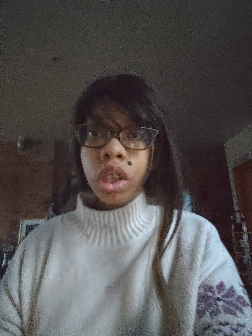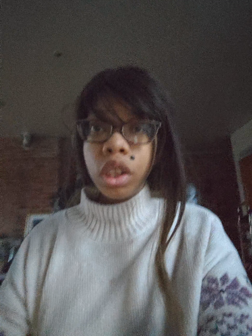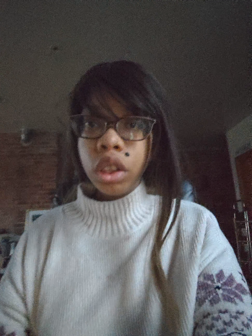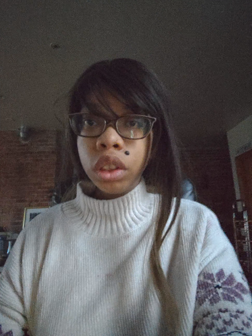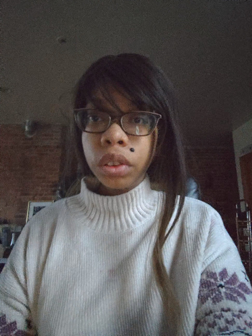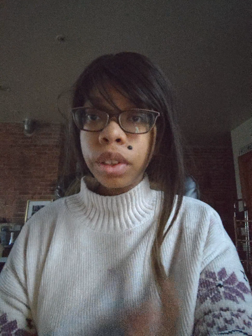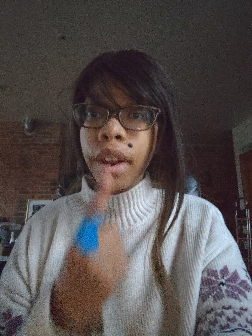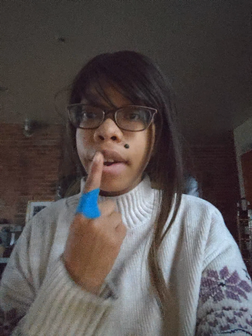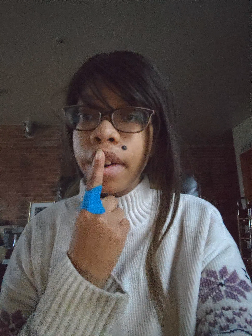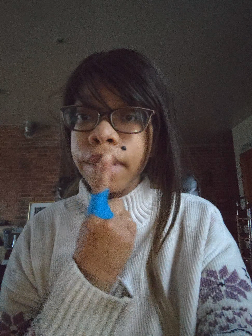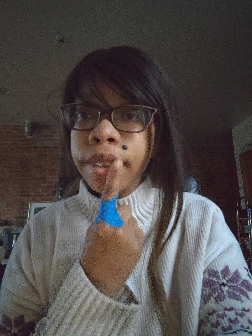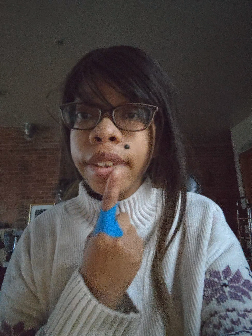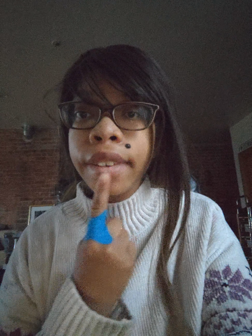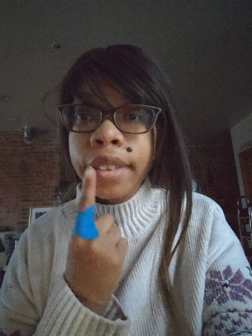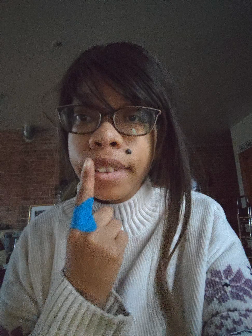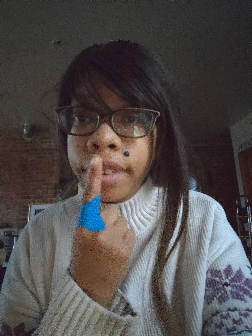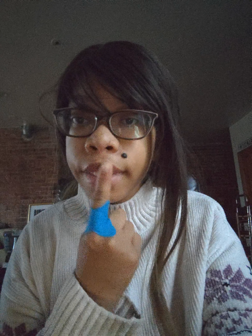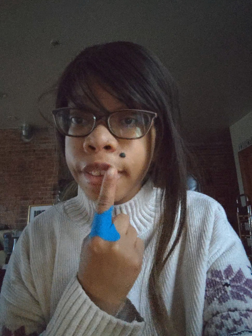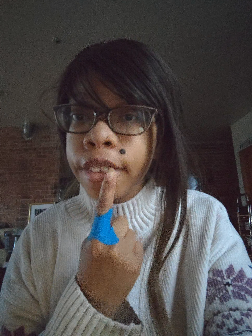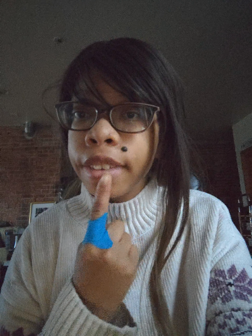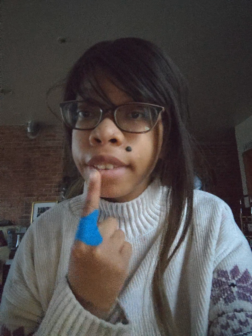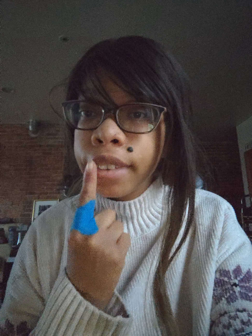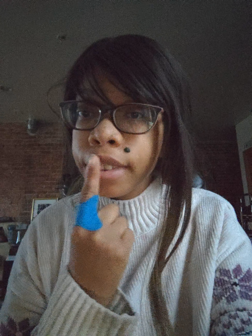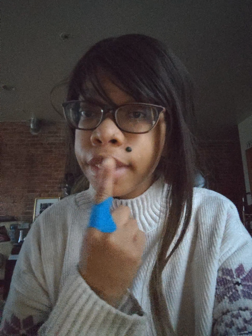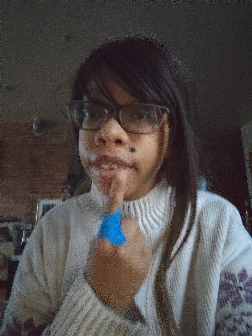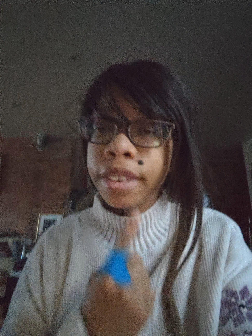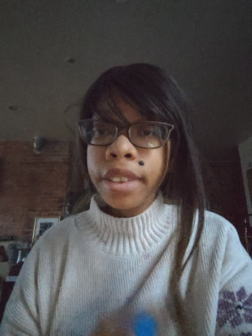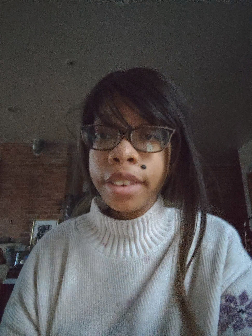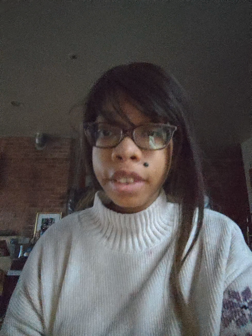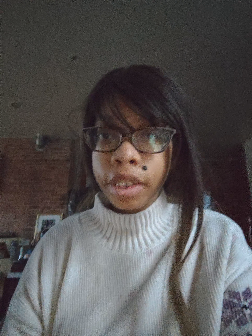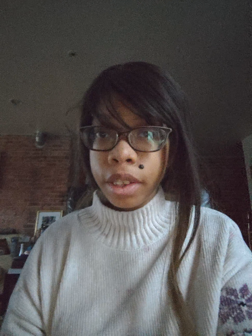lips